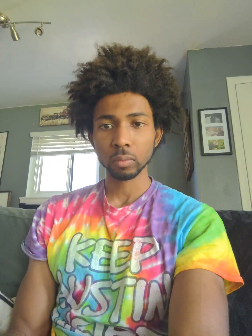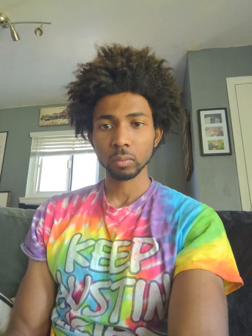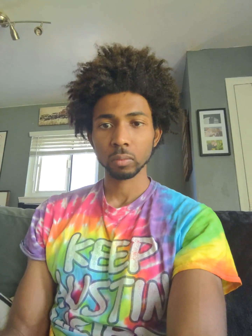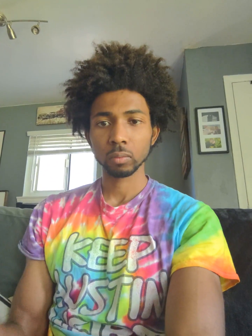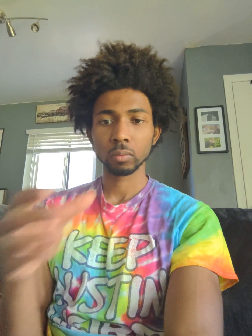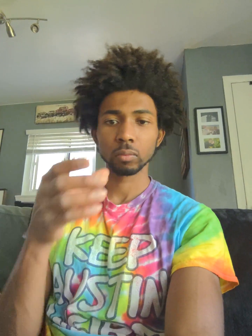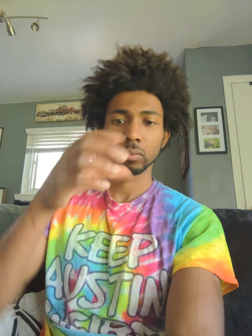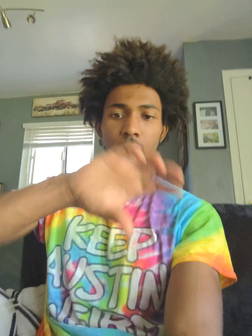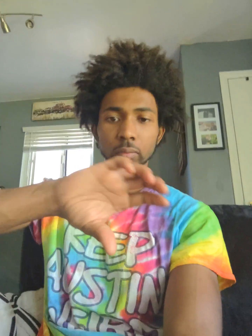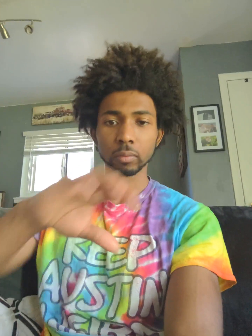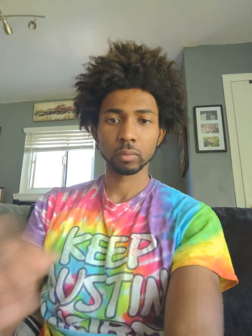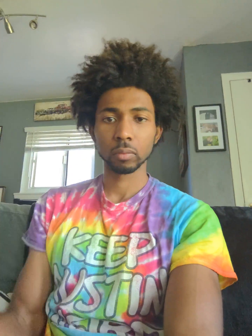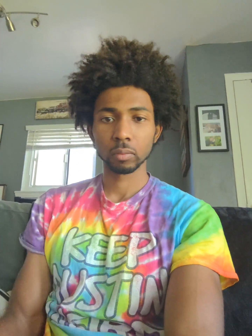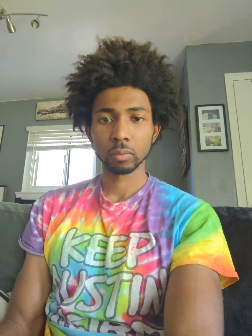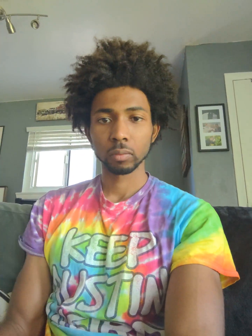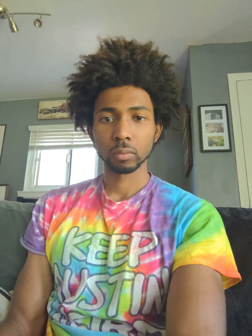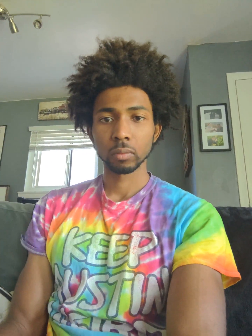pour